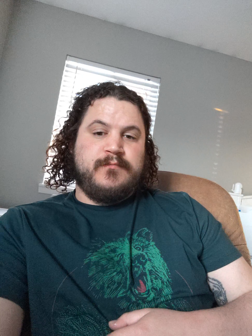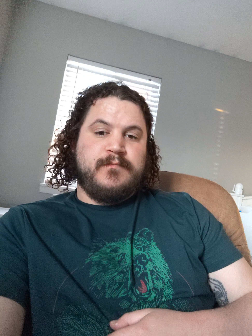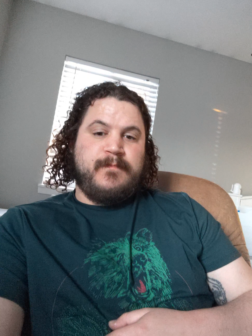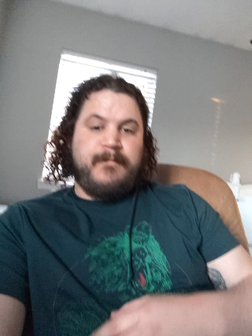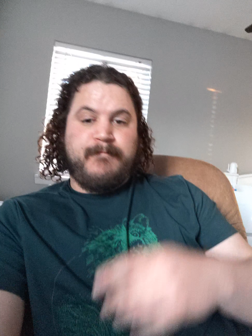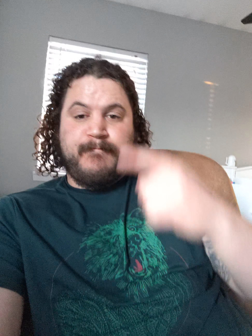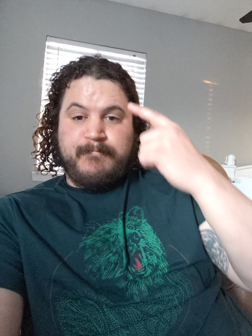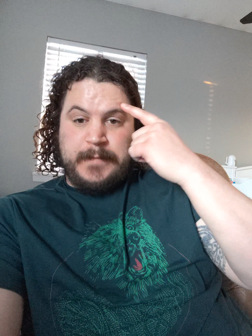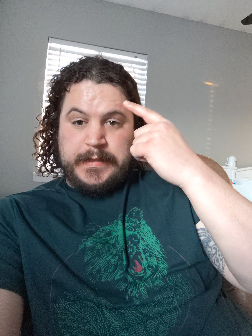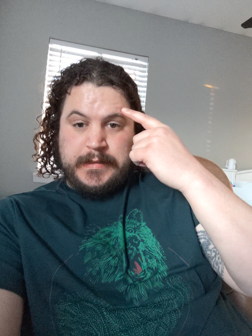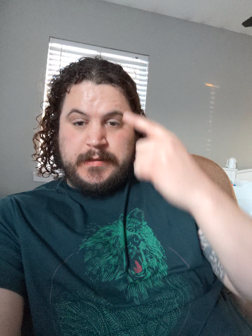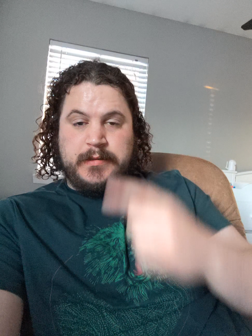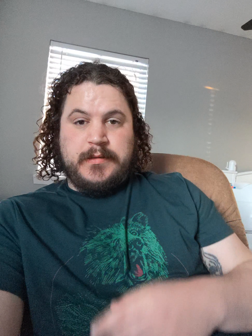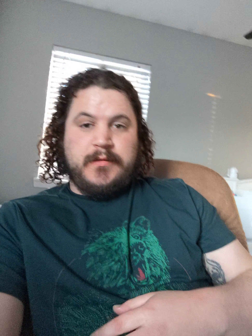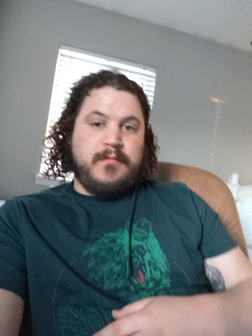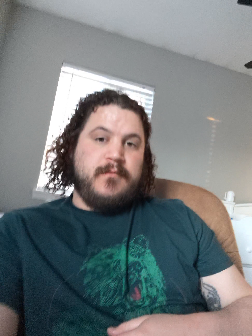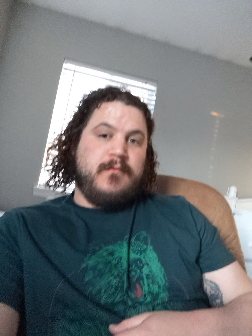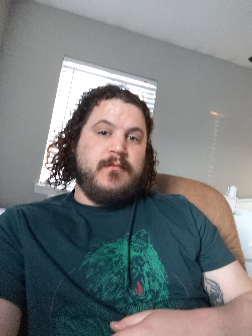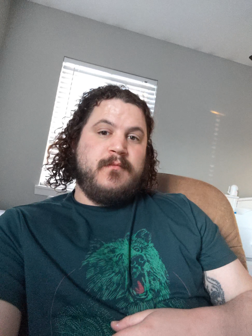penny